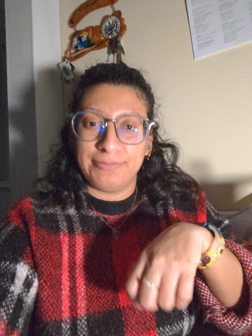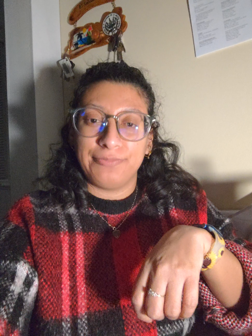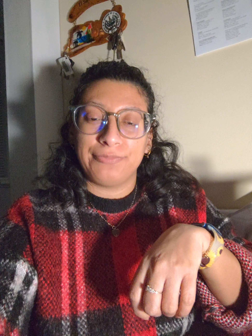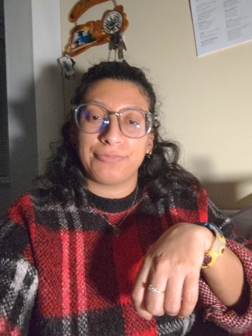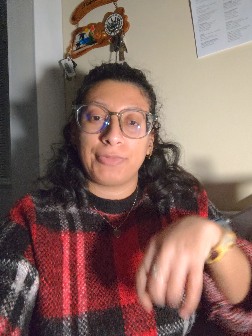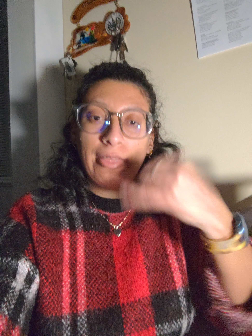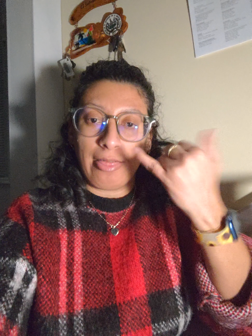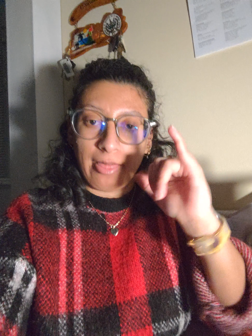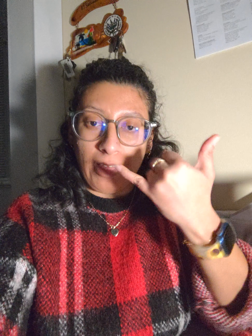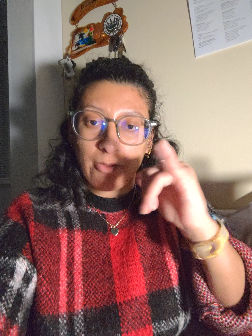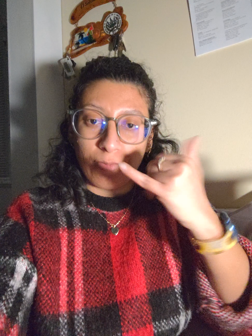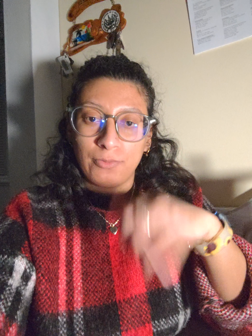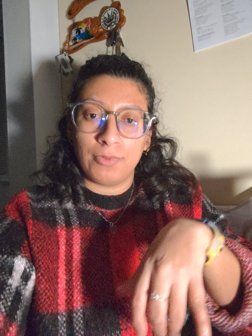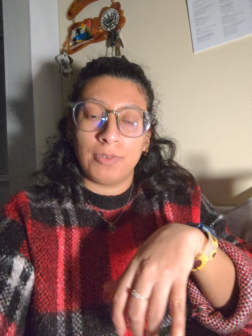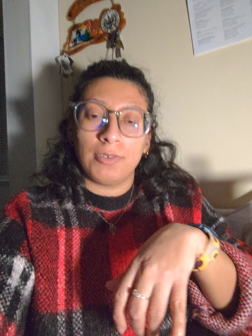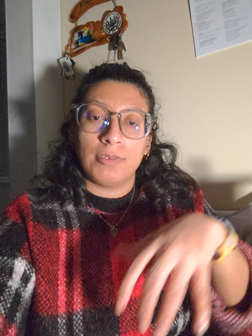yellow